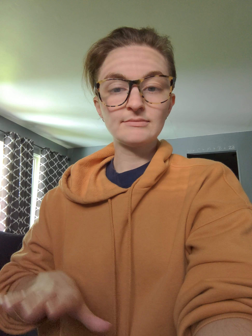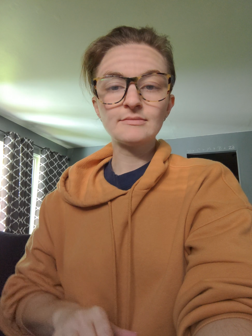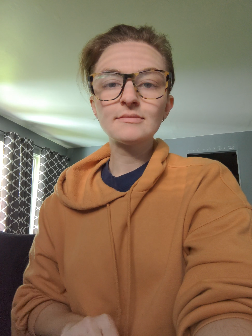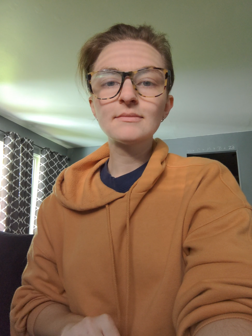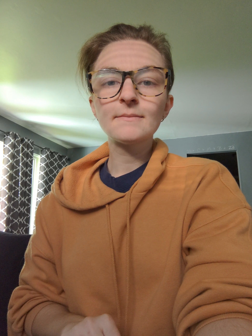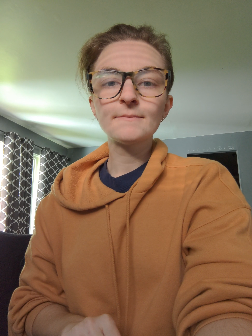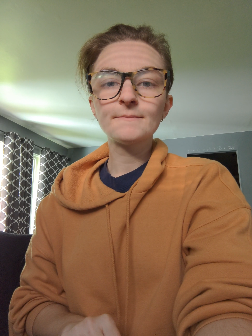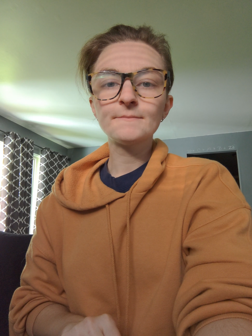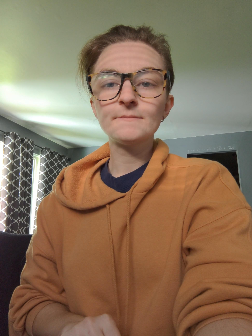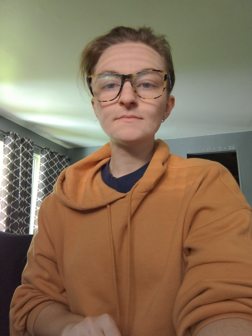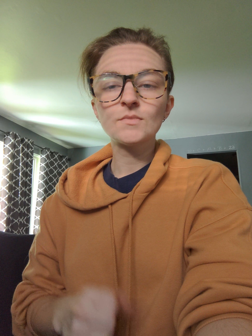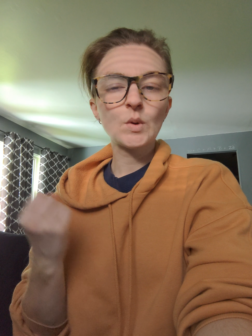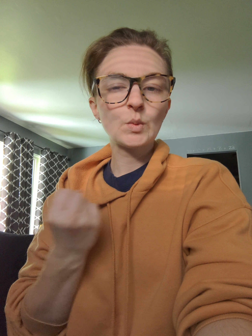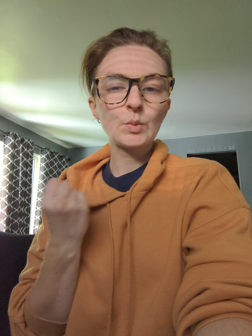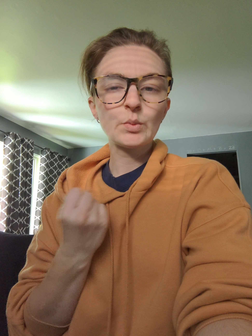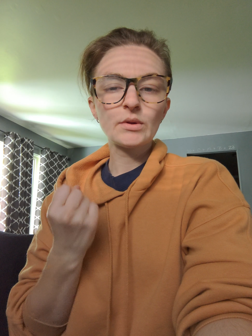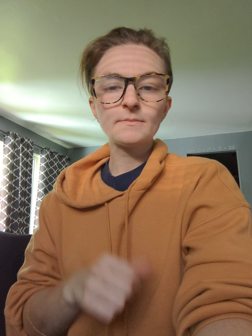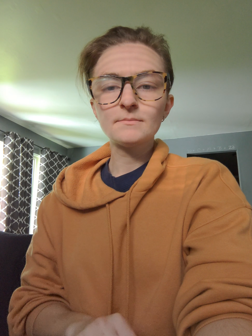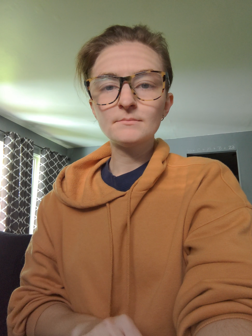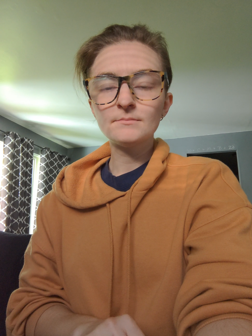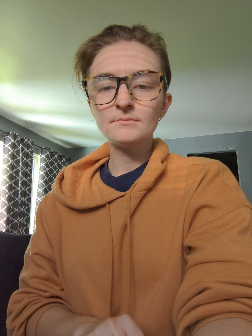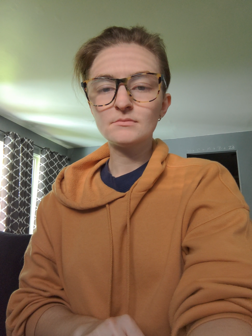hold